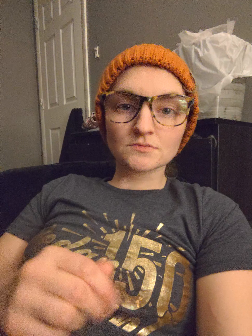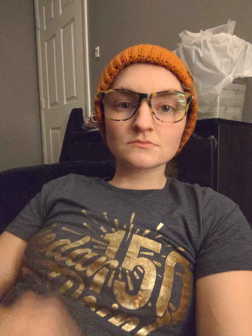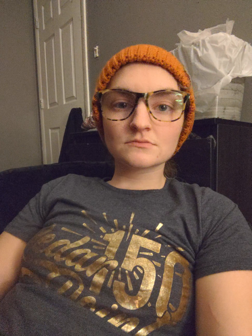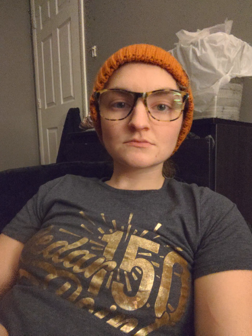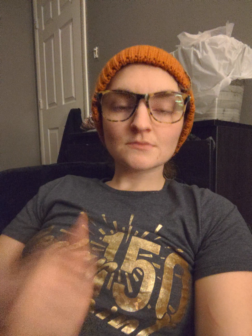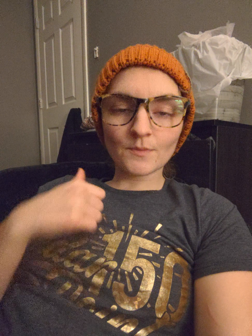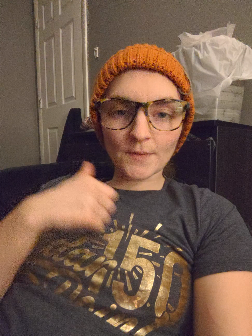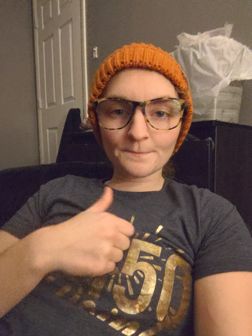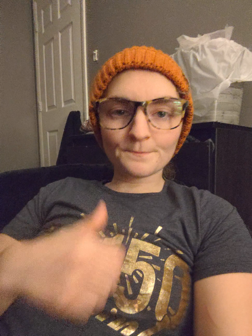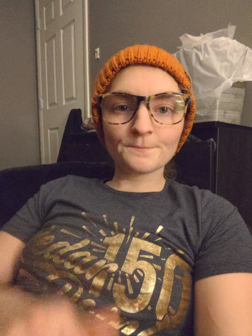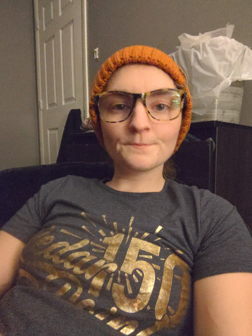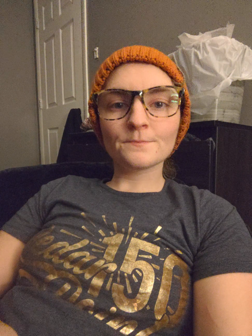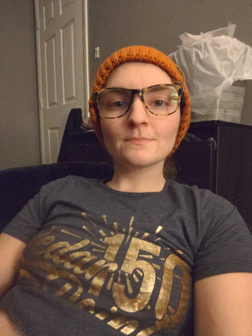jacket